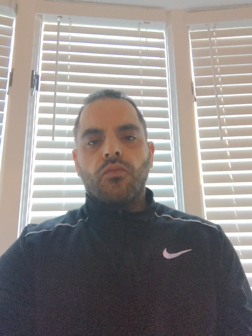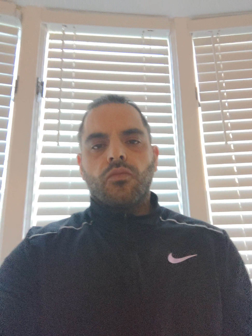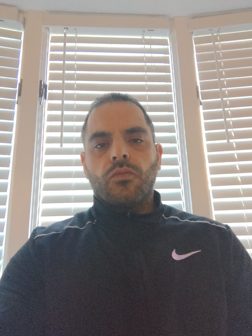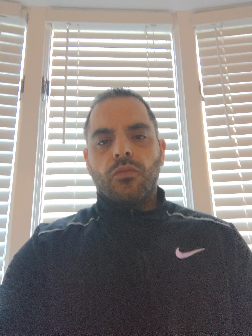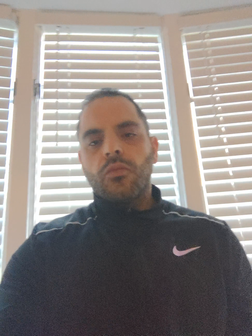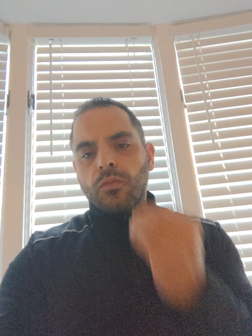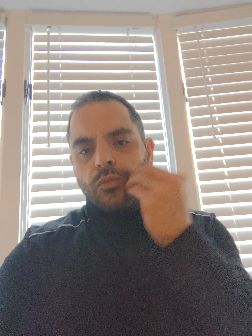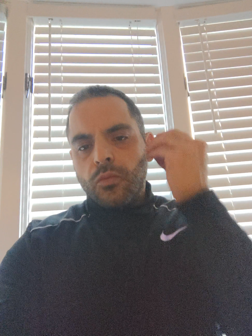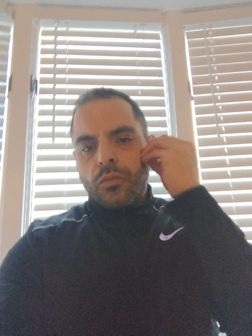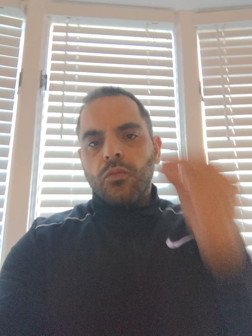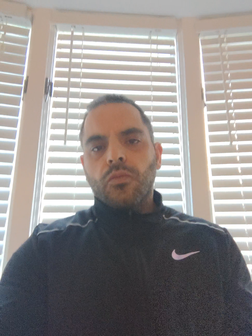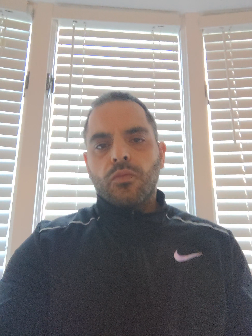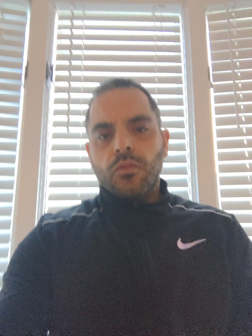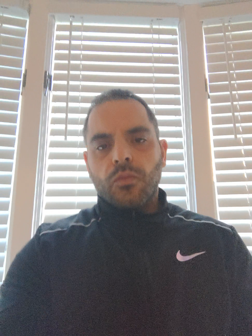home